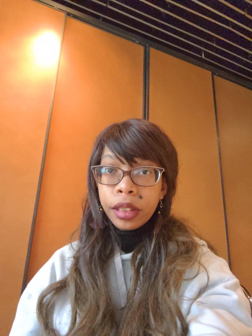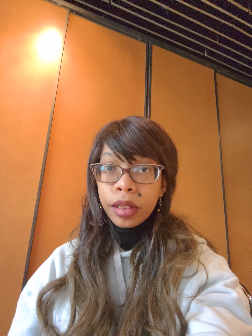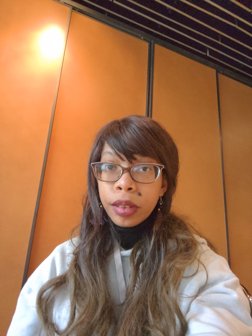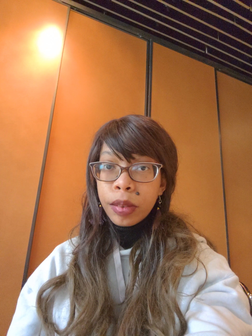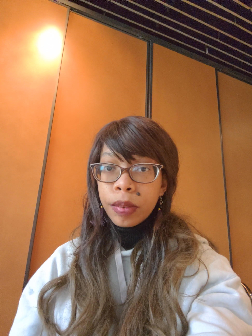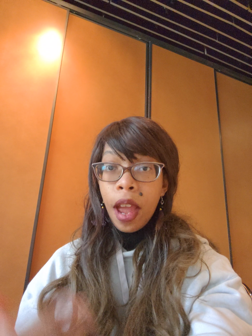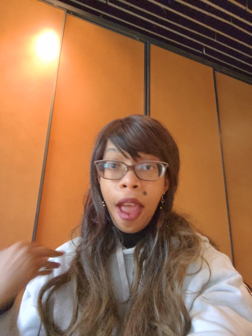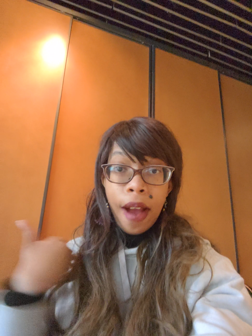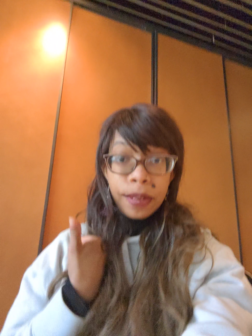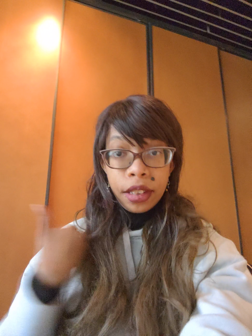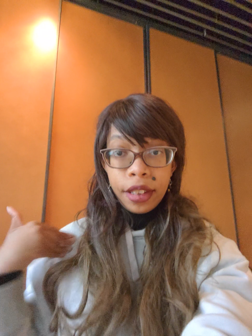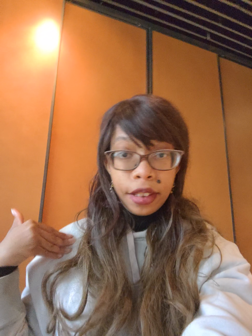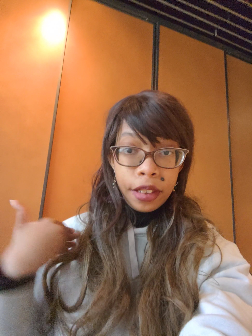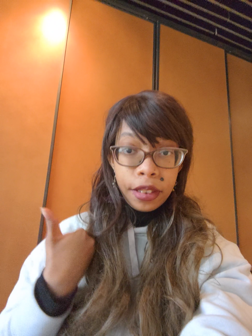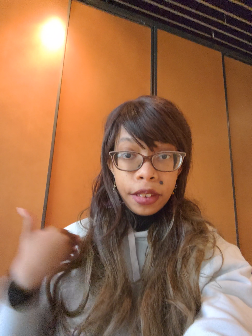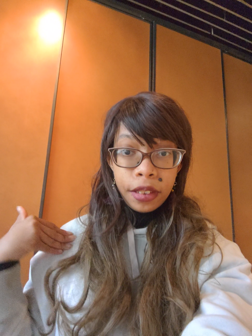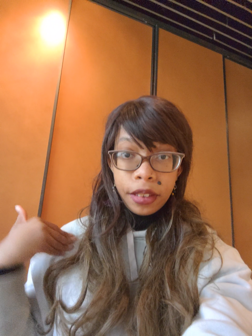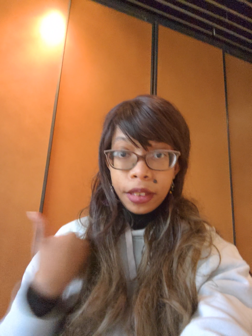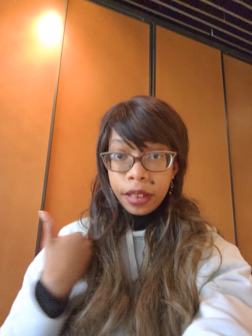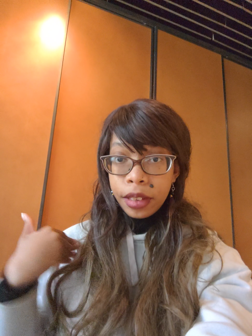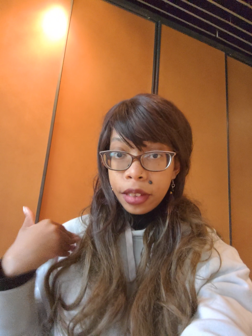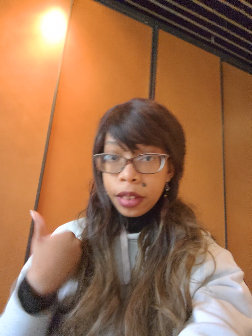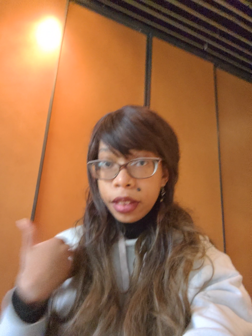animal